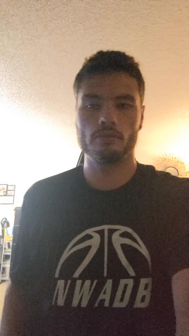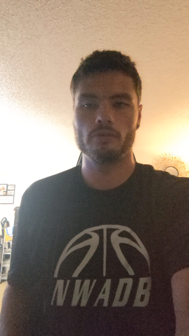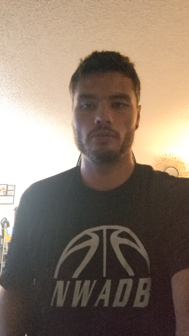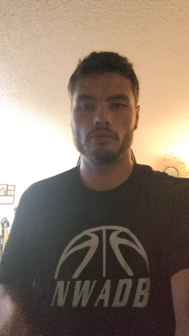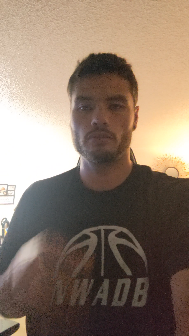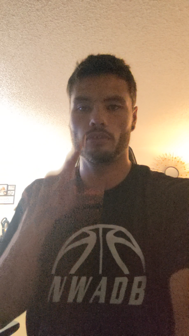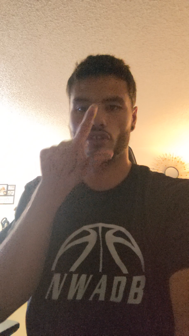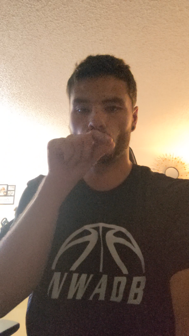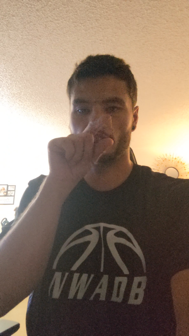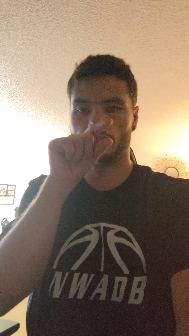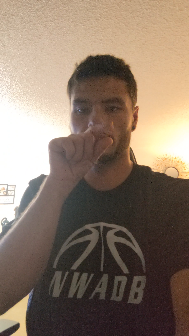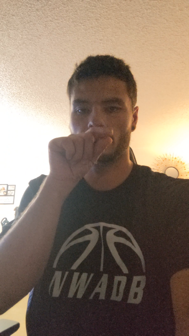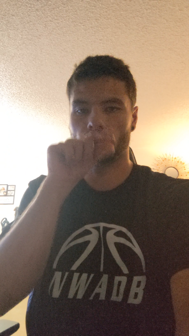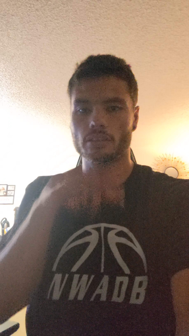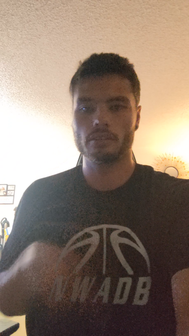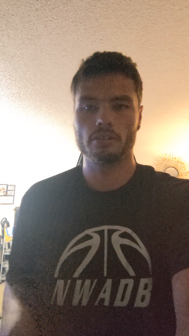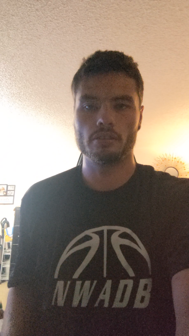chicken